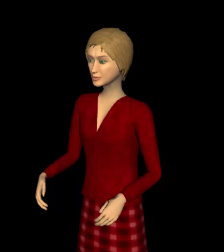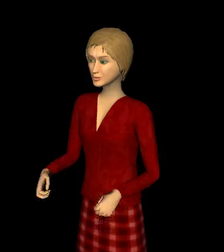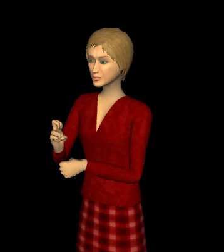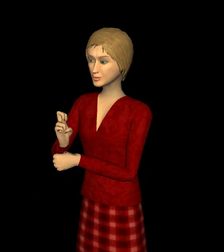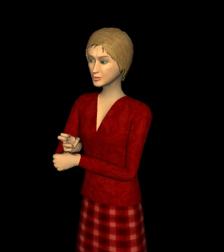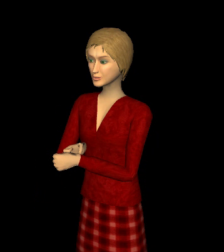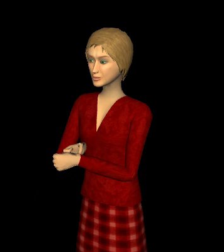صعب